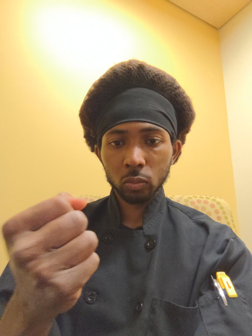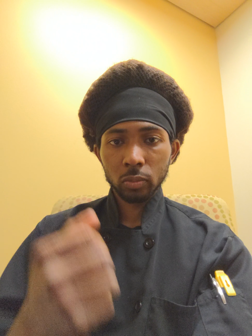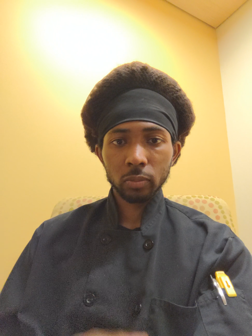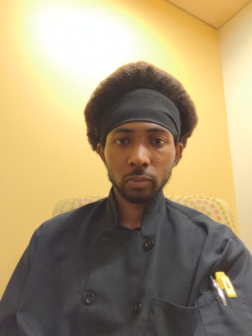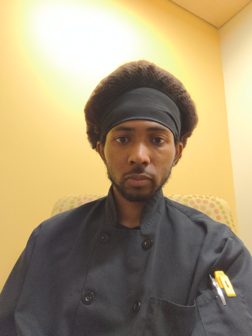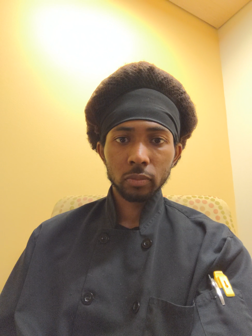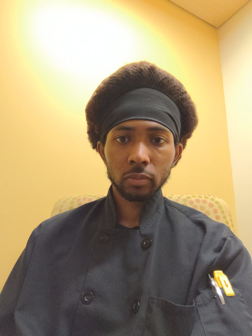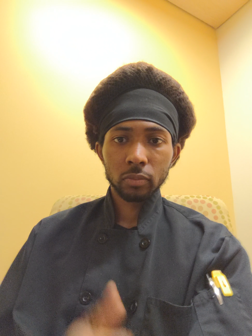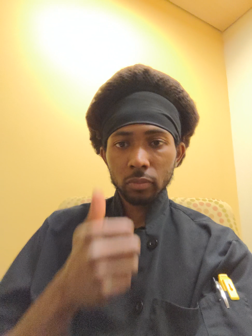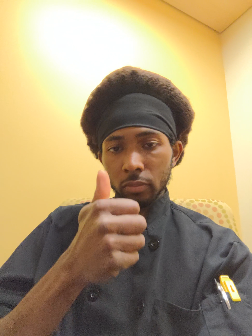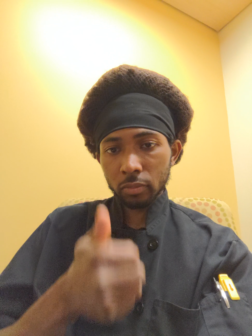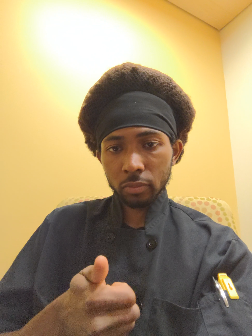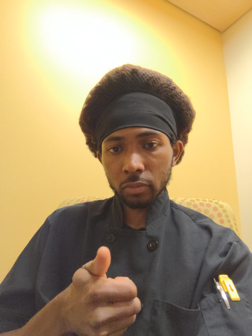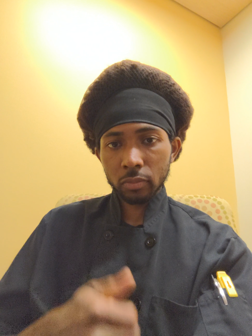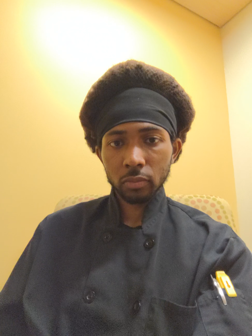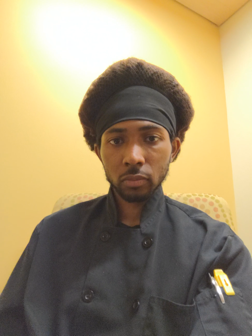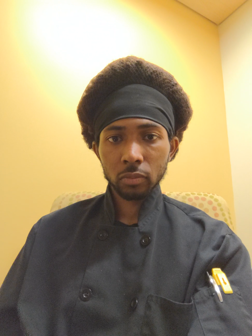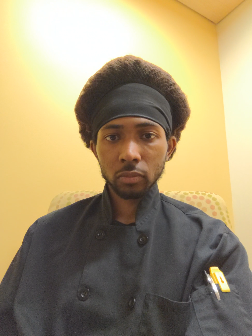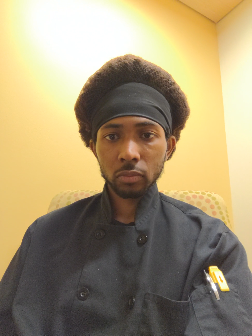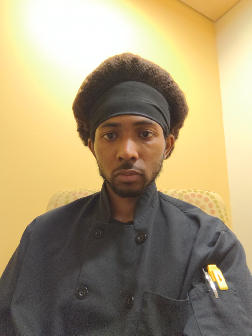each